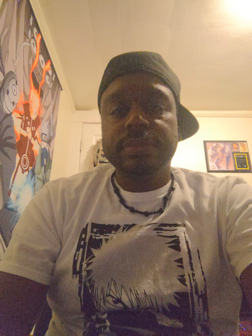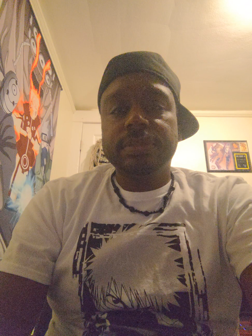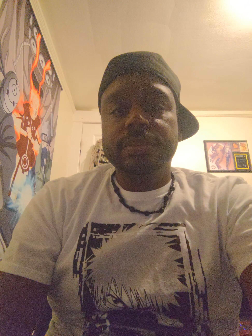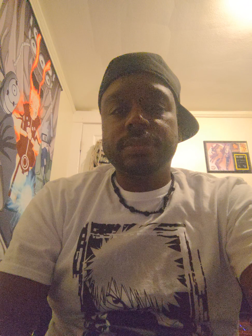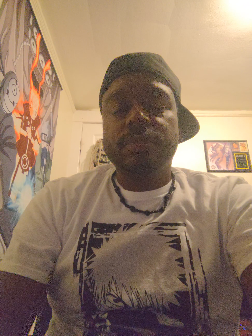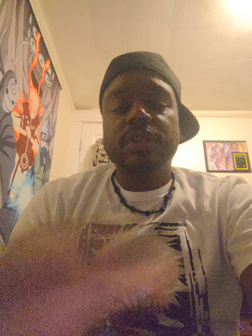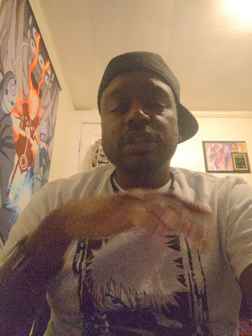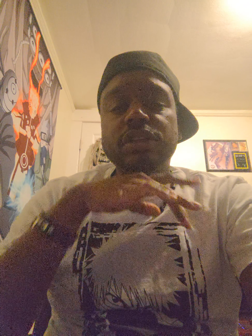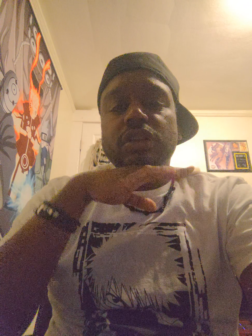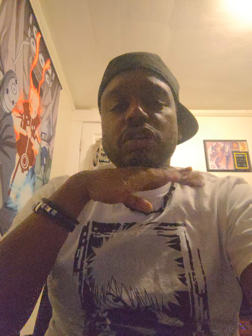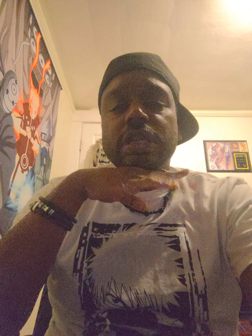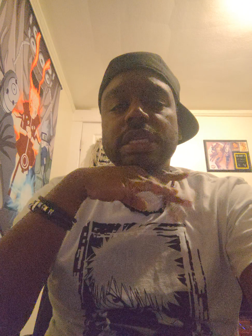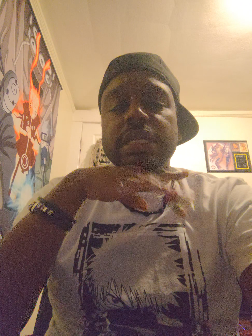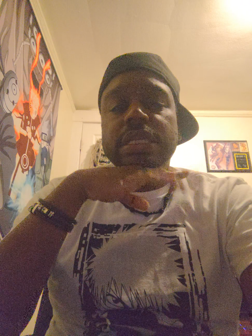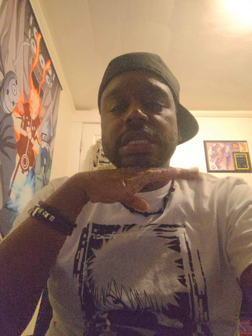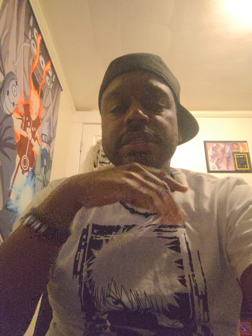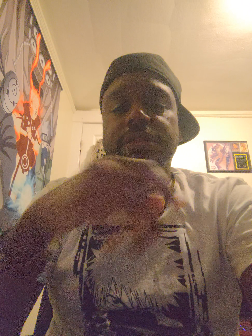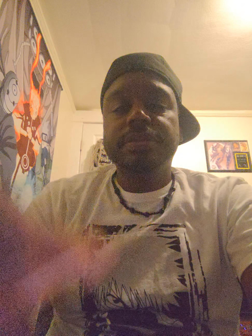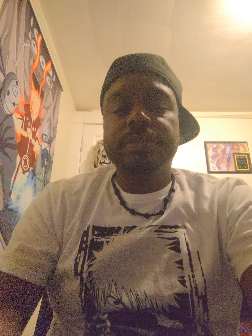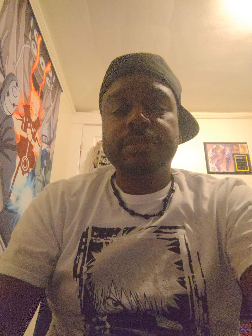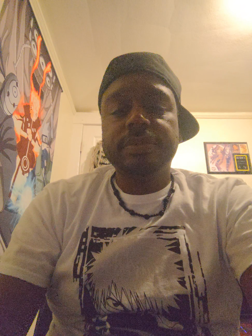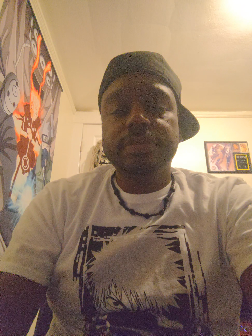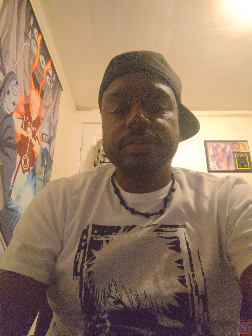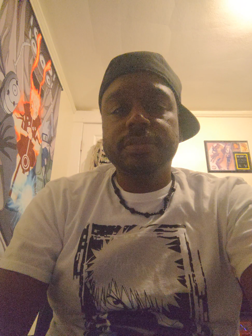dirty